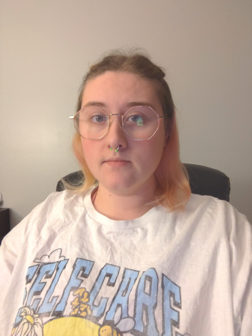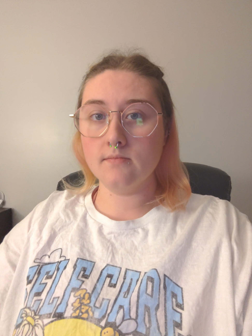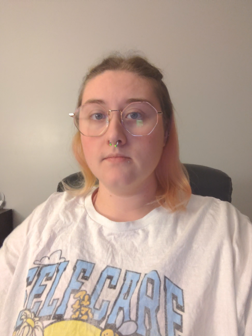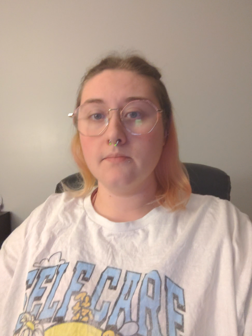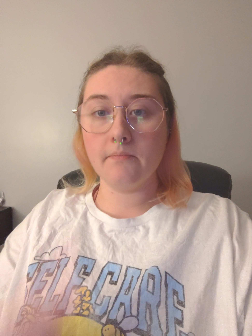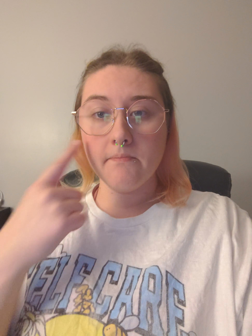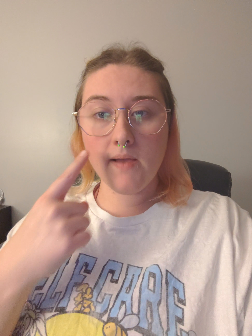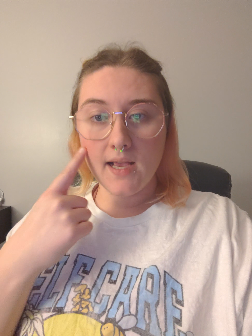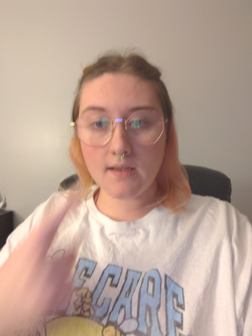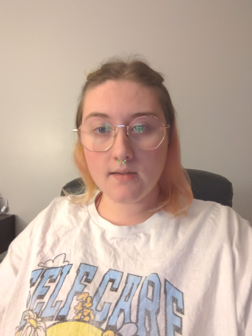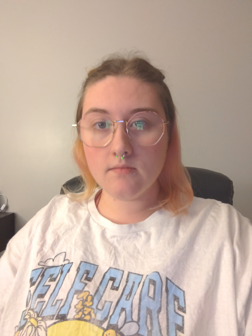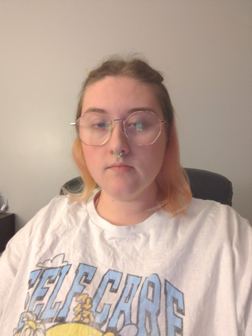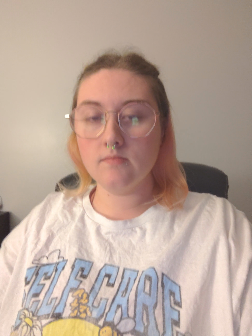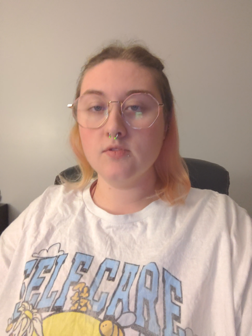penny